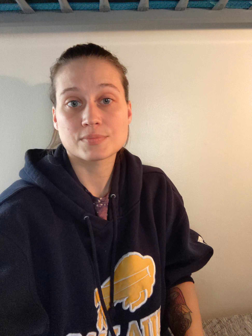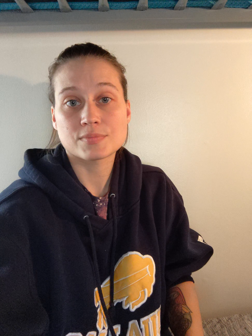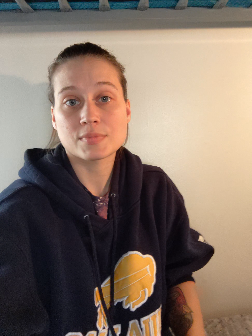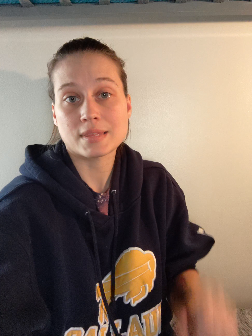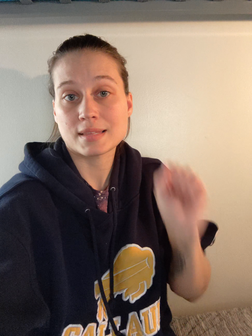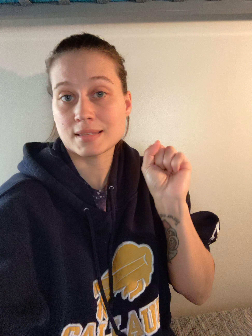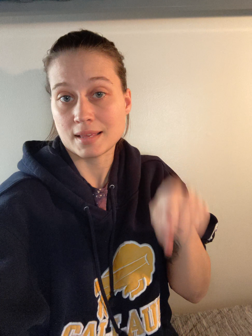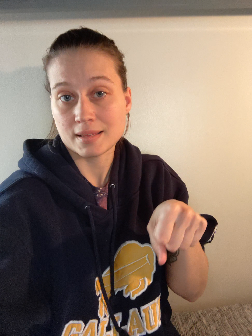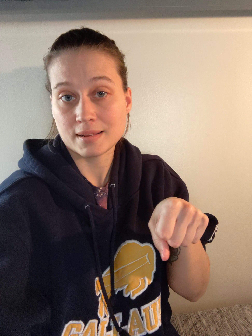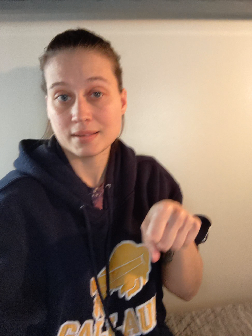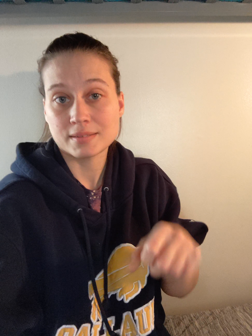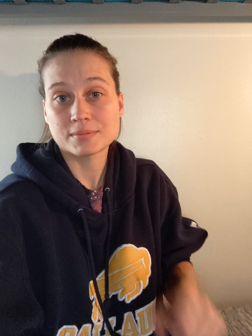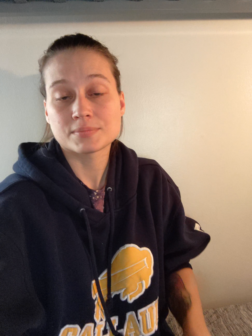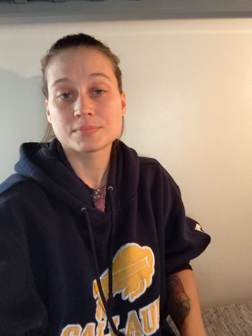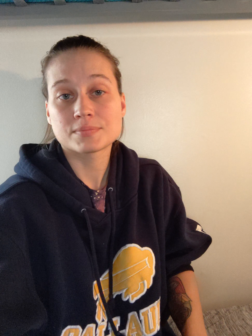can